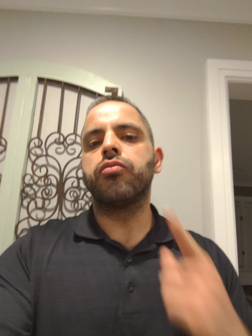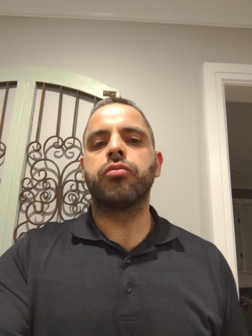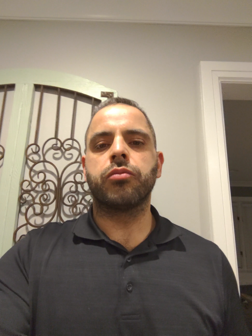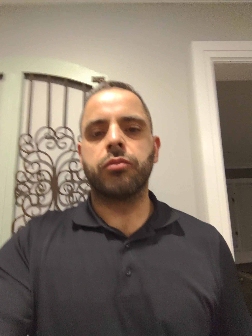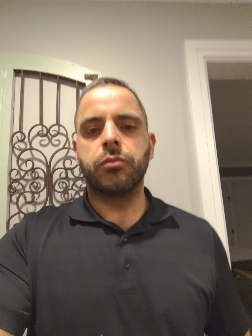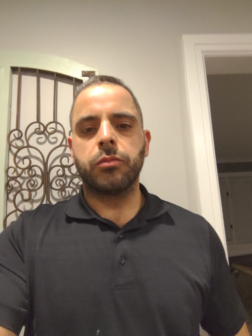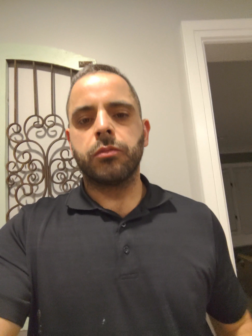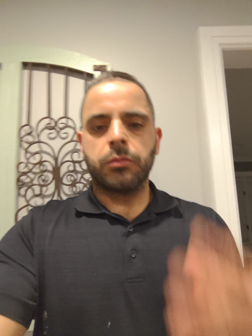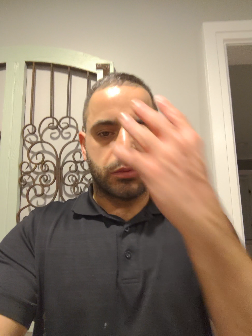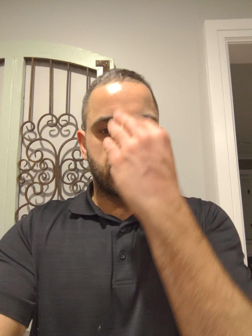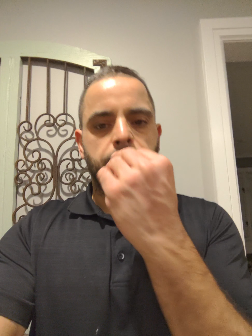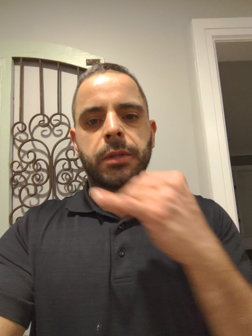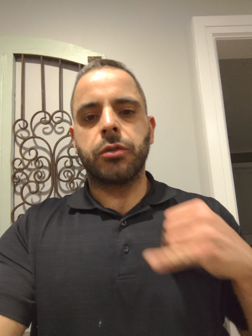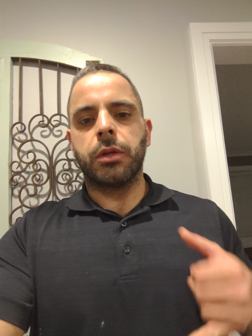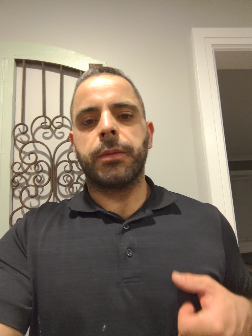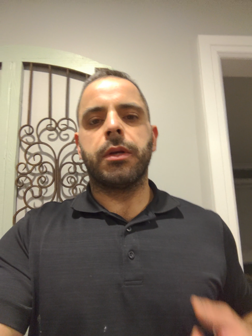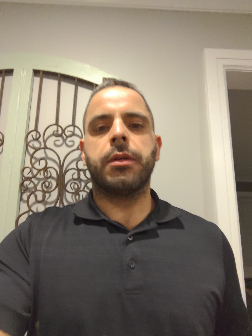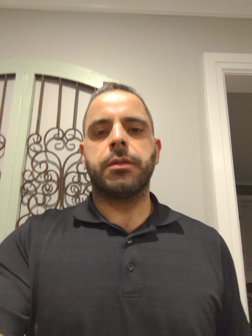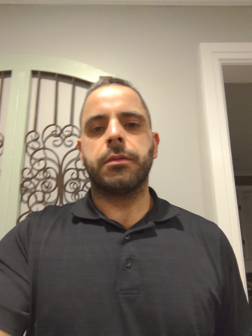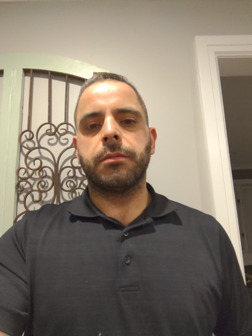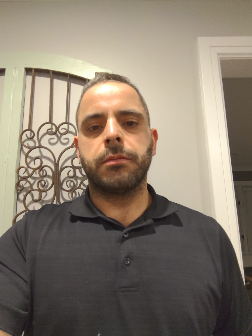pajamas